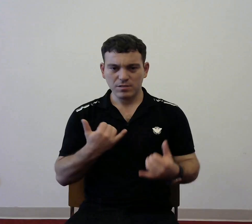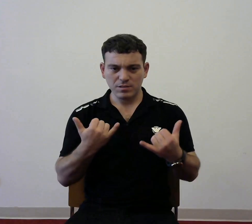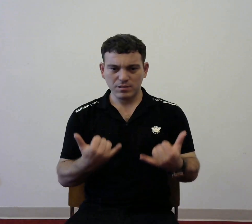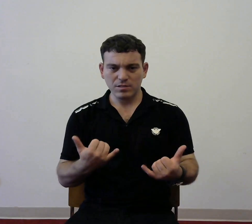indi